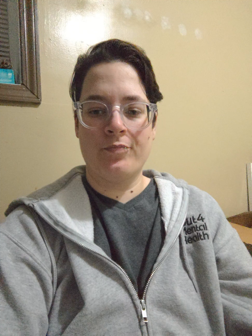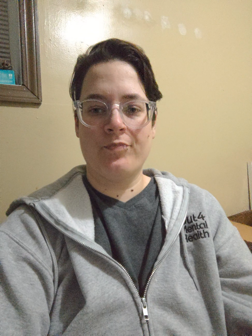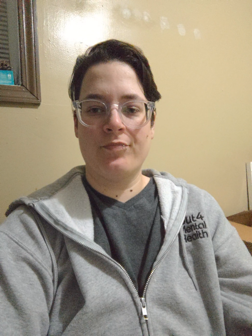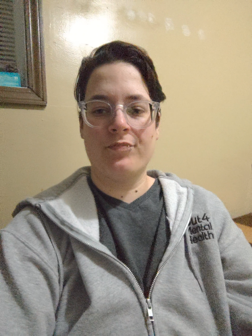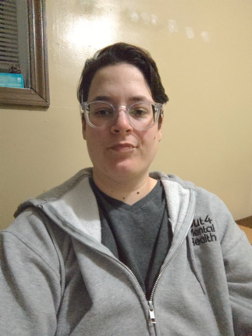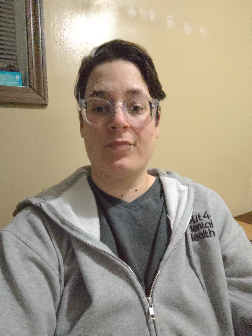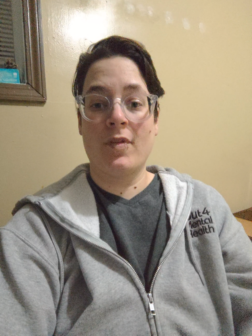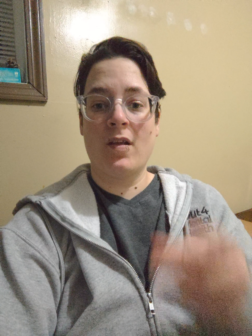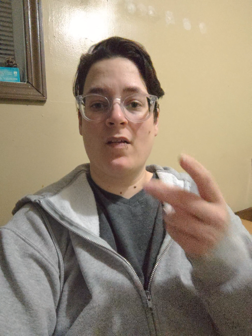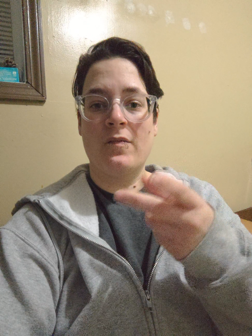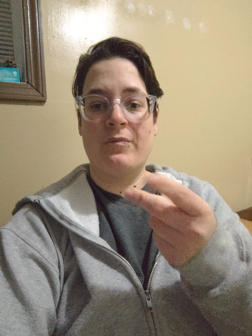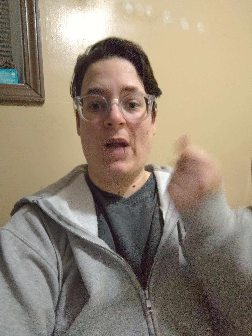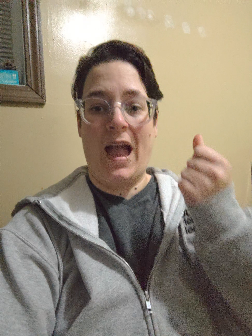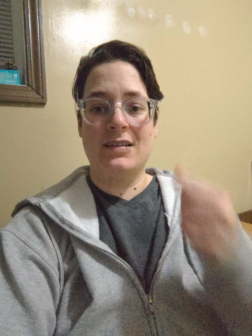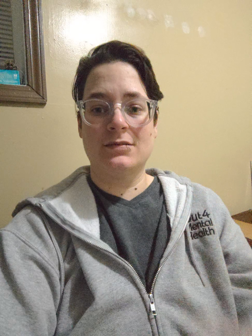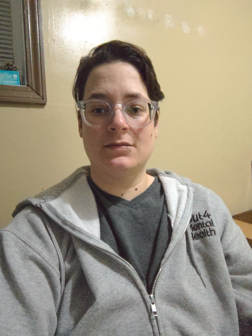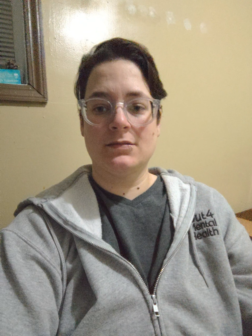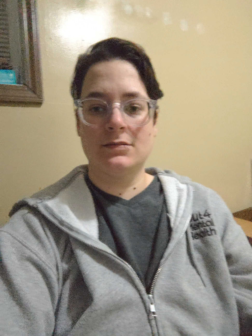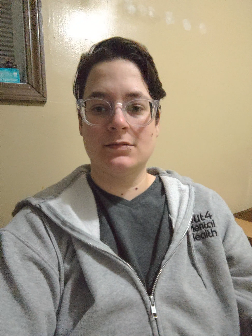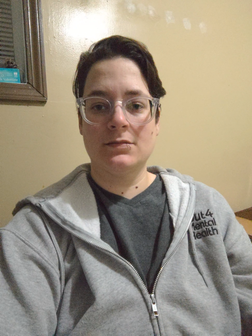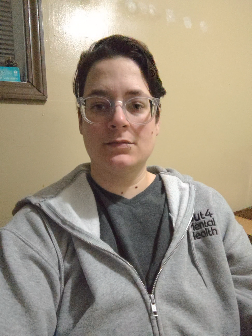fast